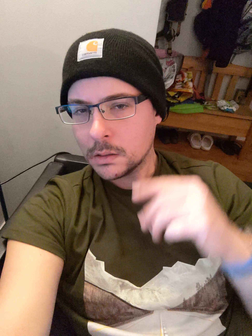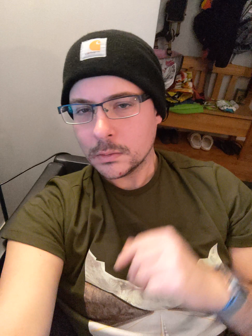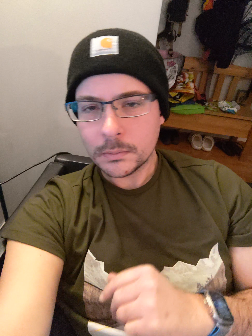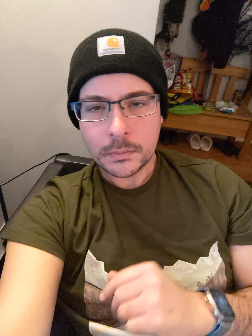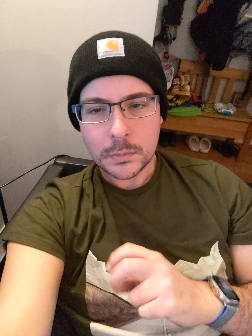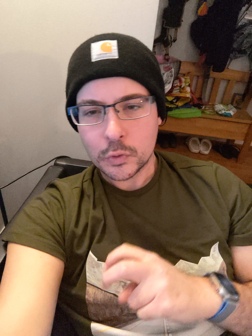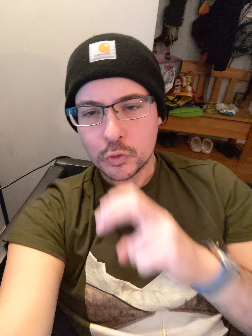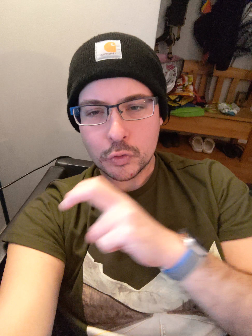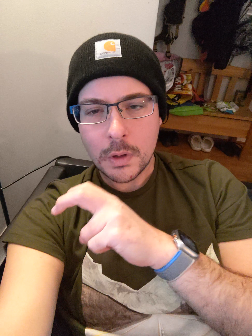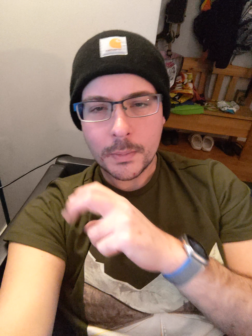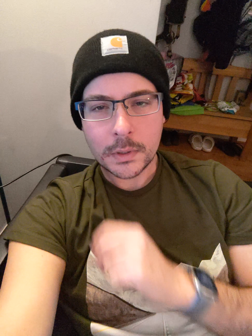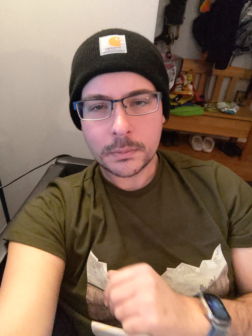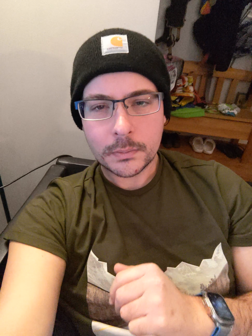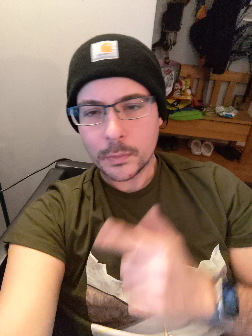jump